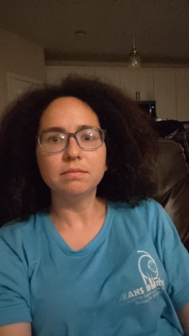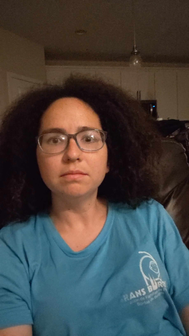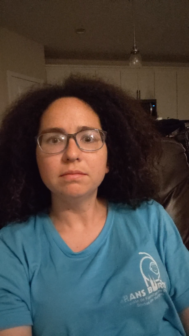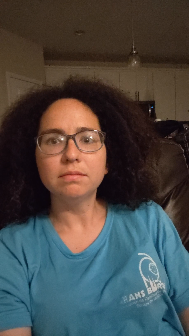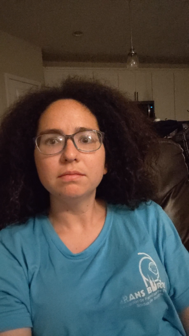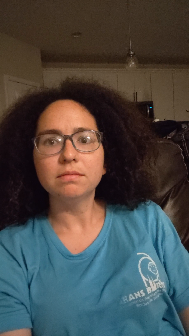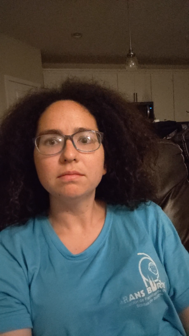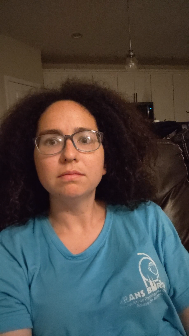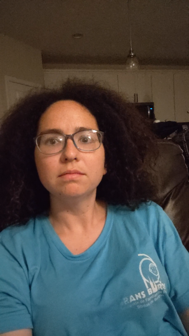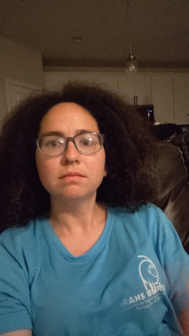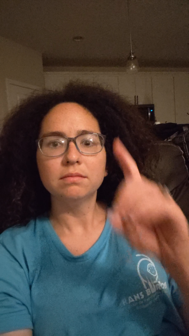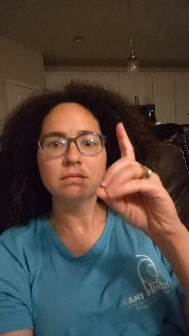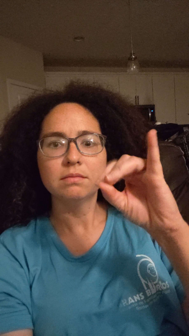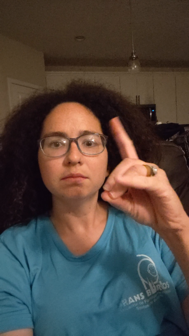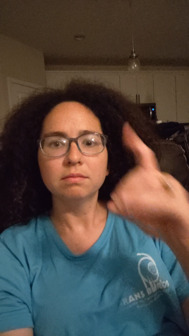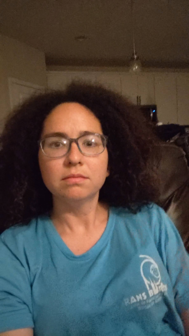did